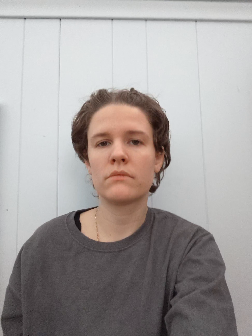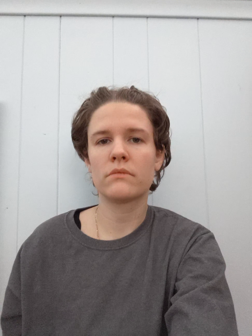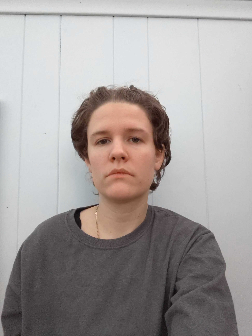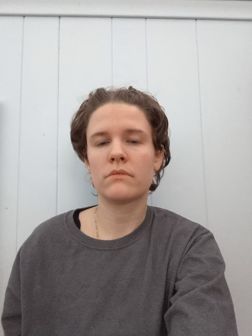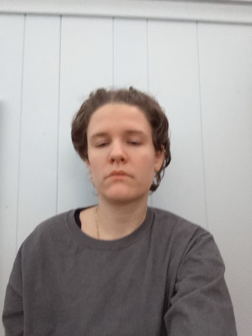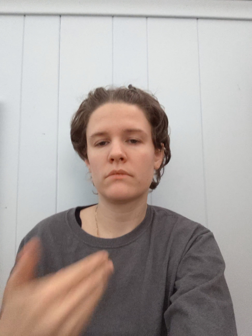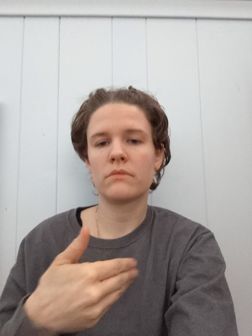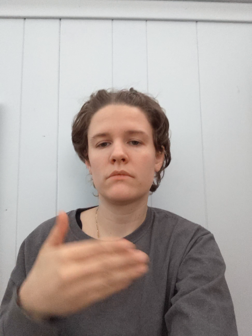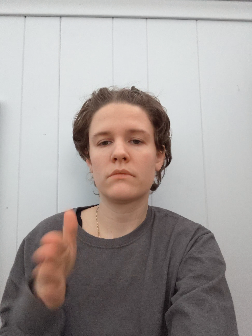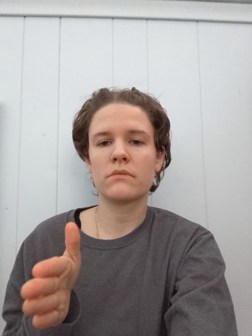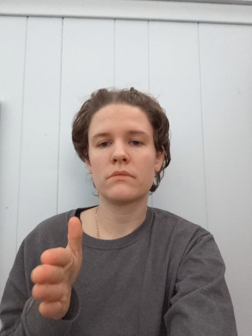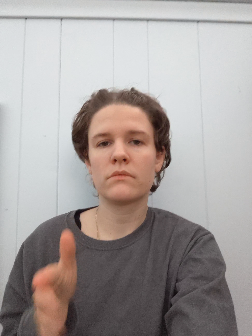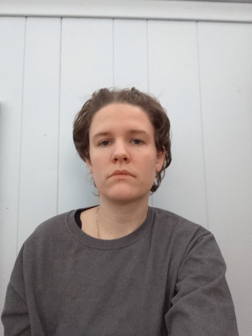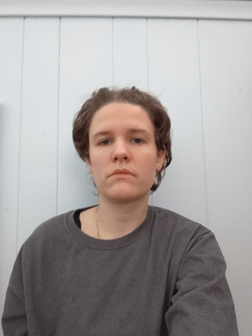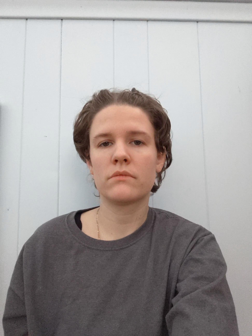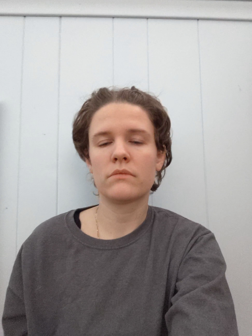room